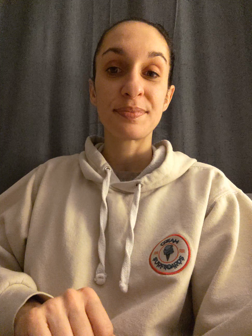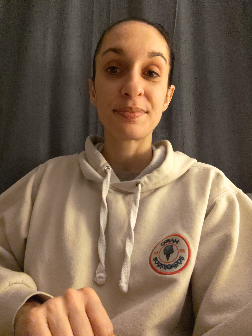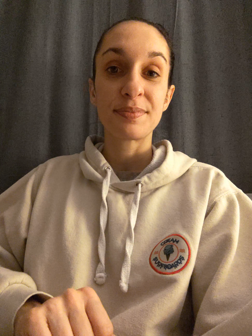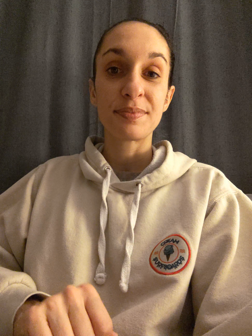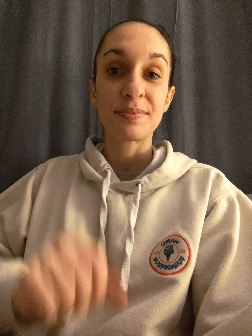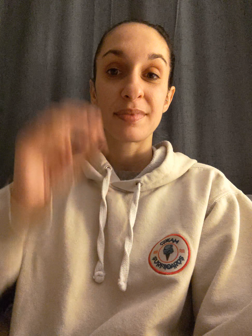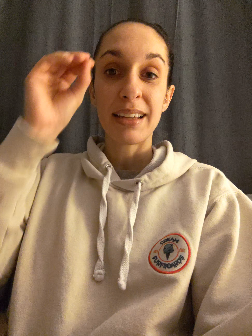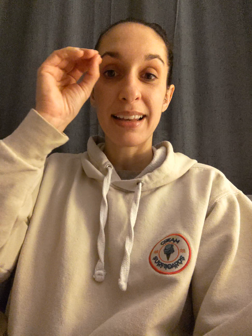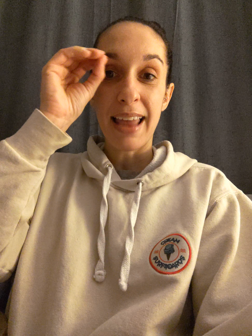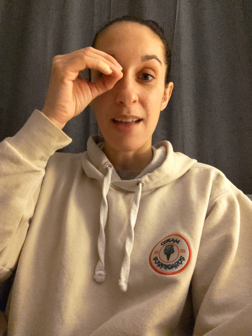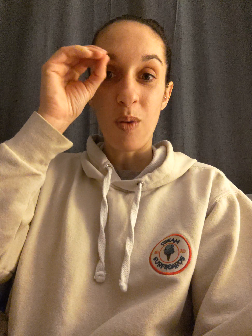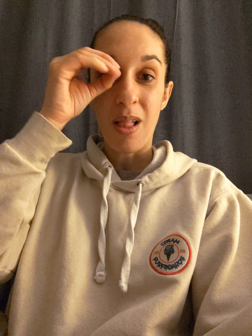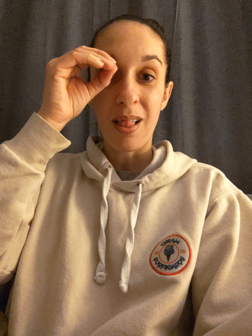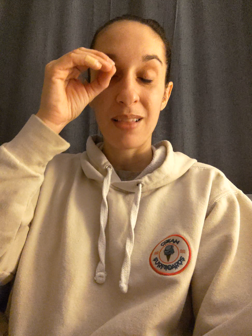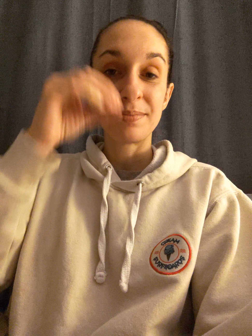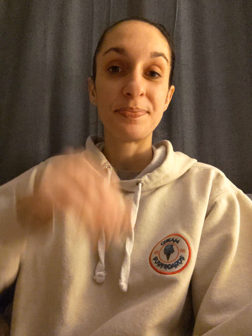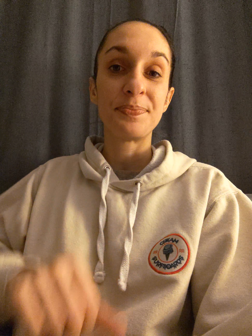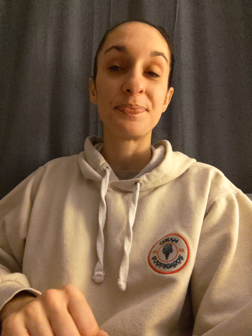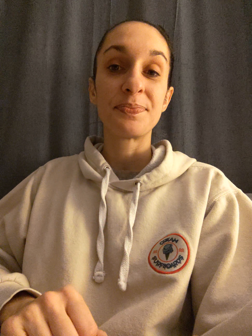owl